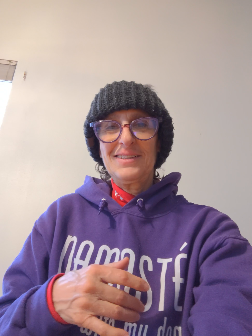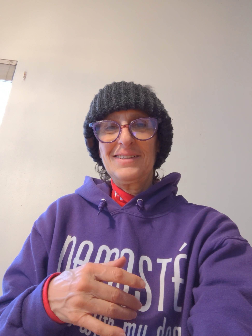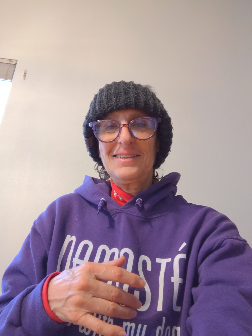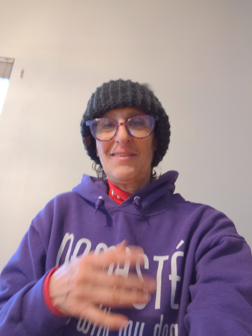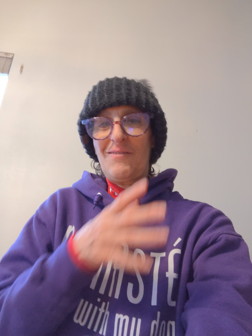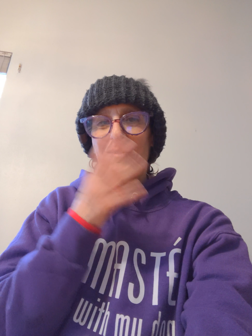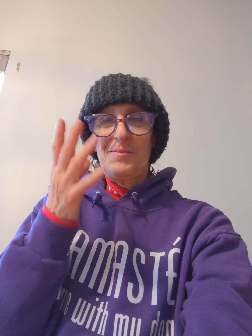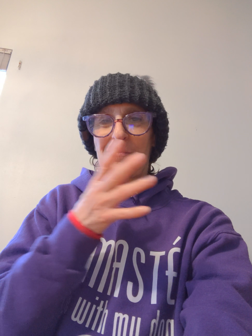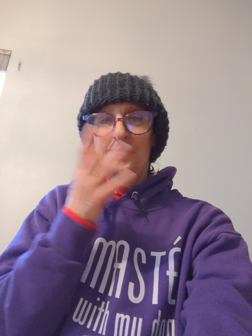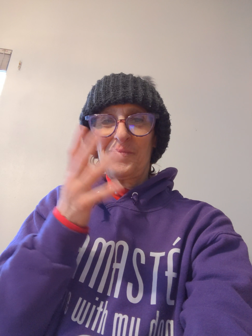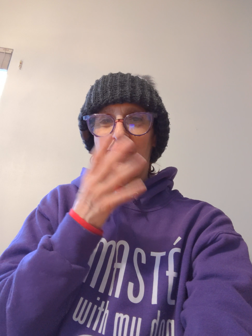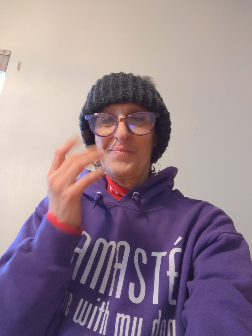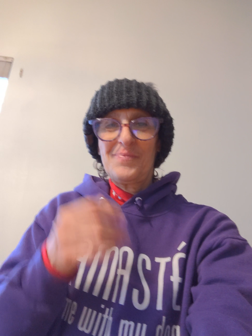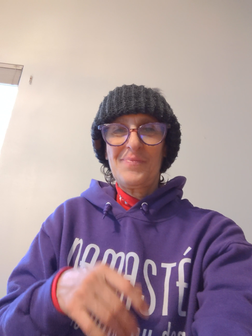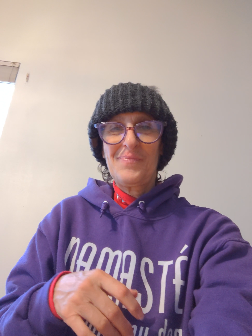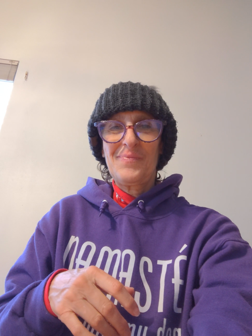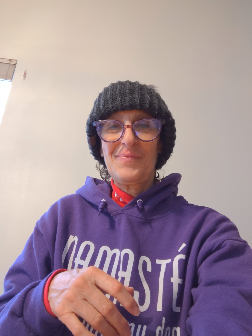farm